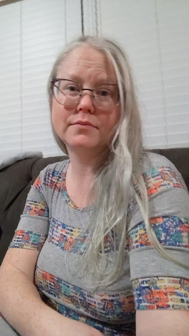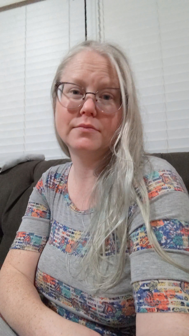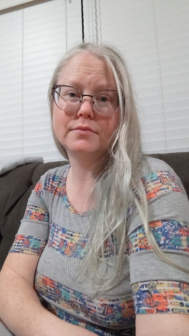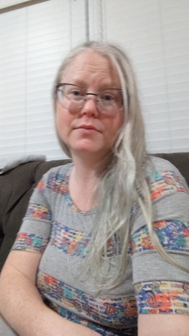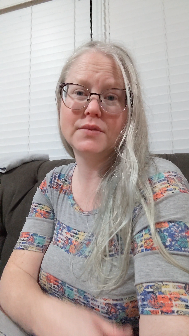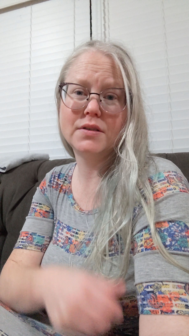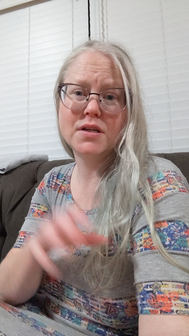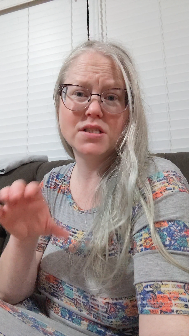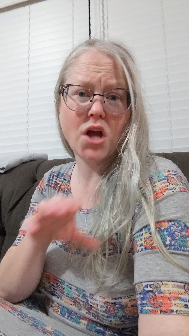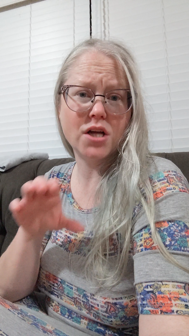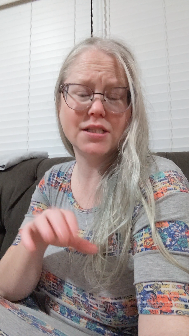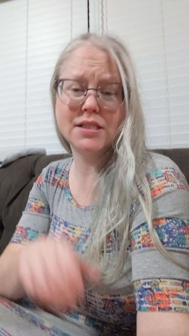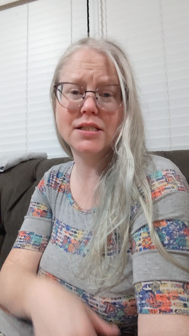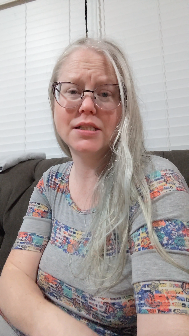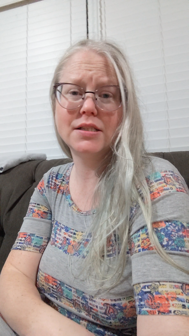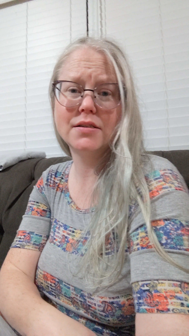does